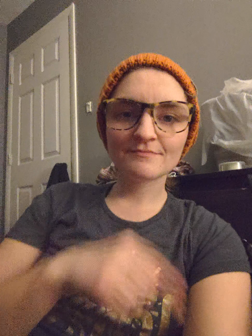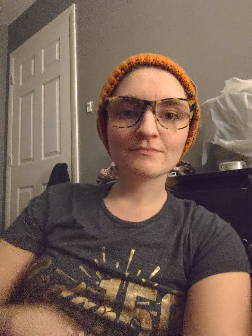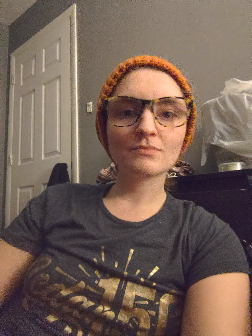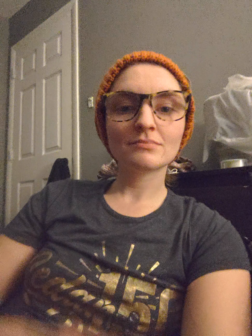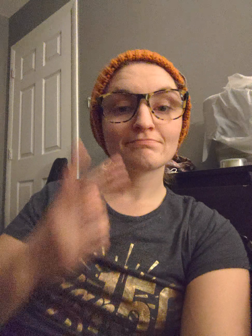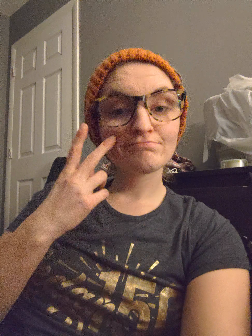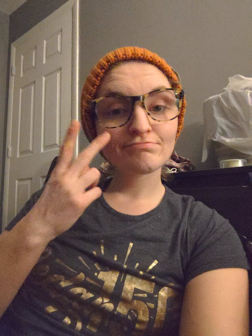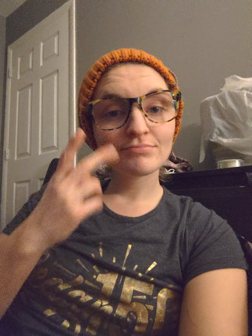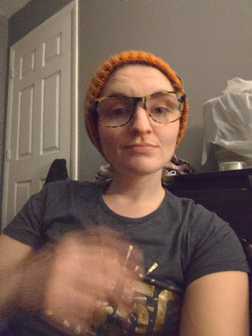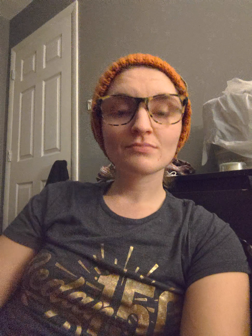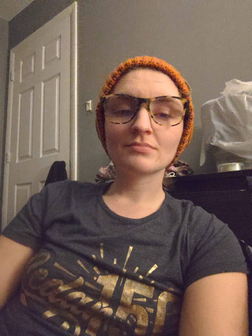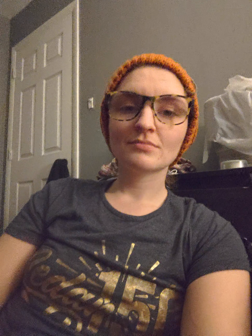see